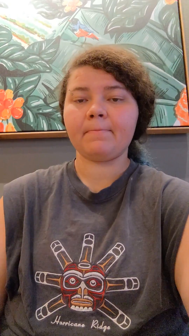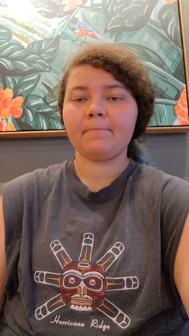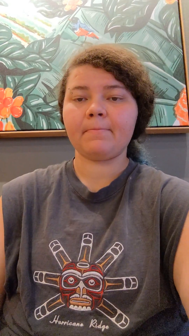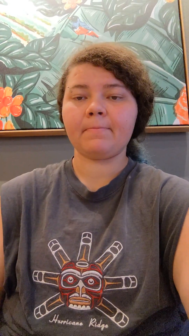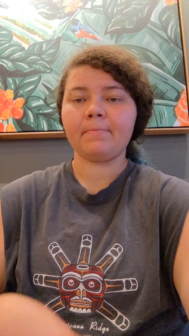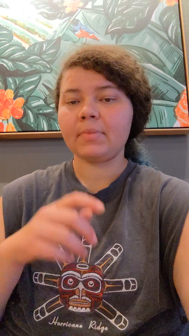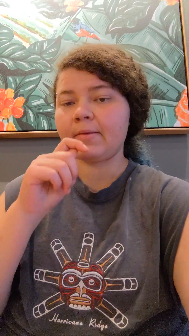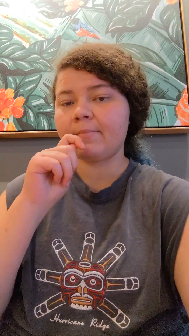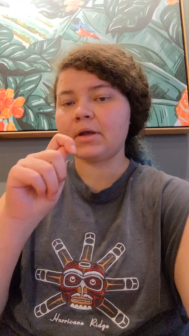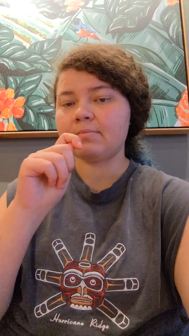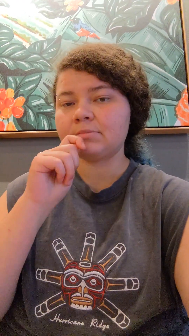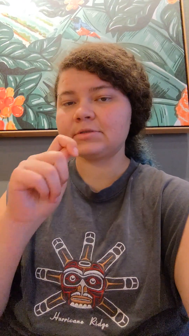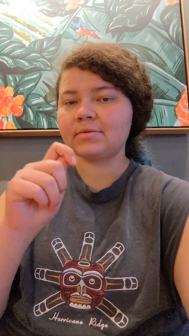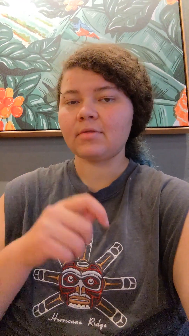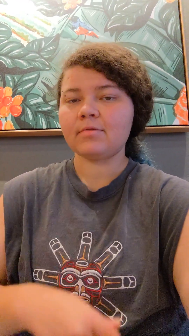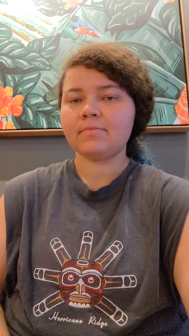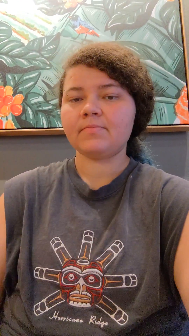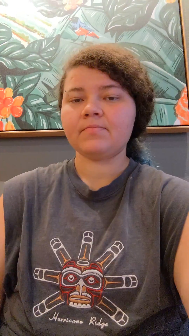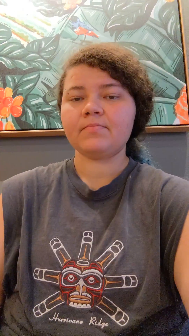popsicle